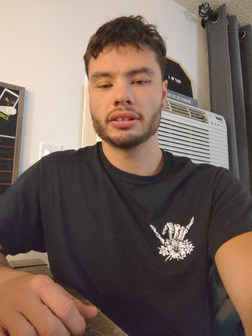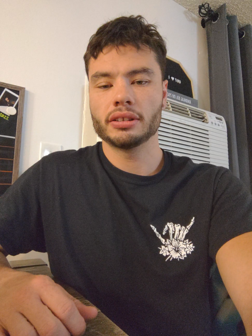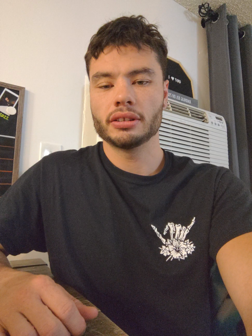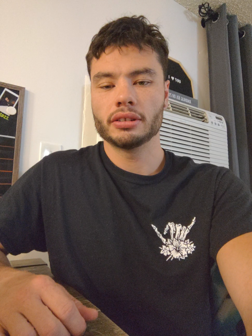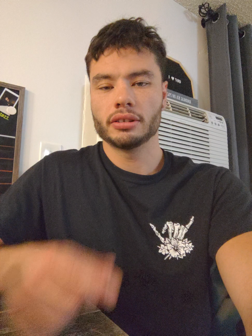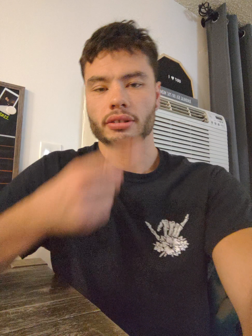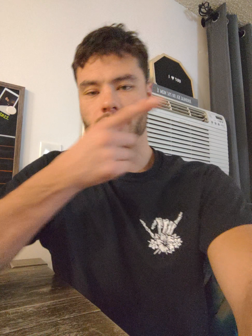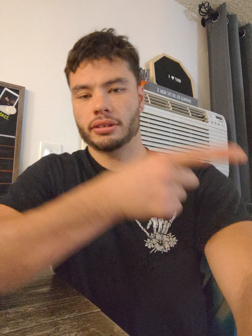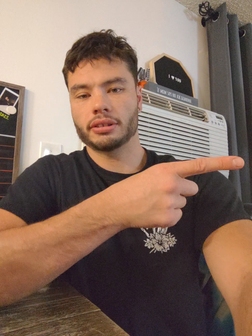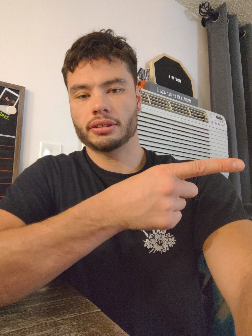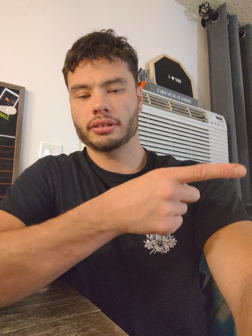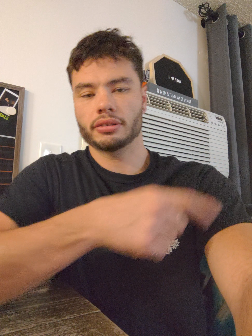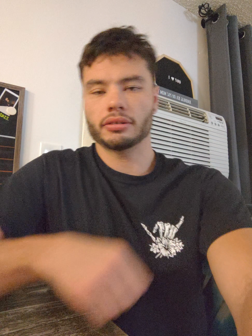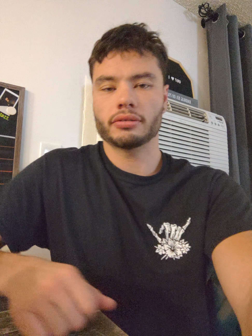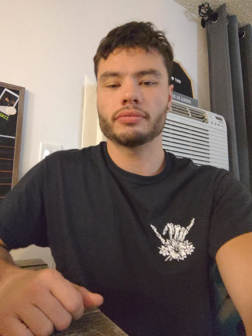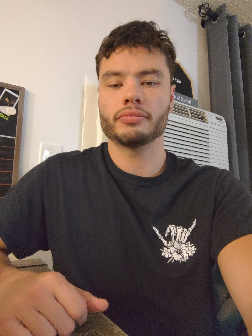he/she/it